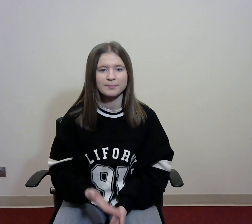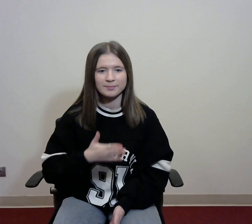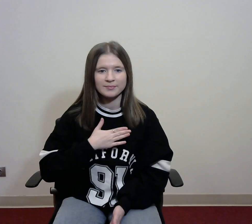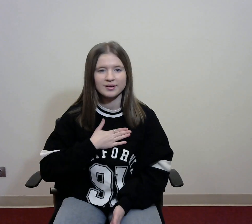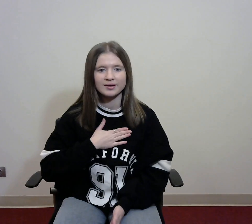mən